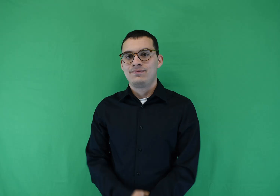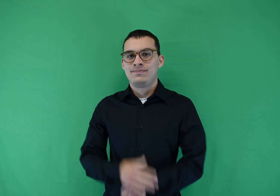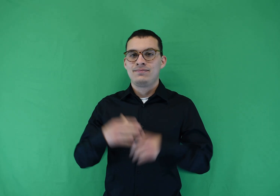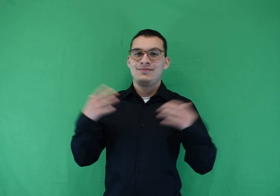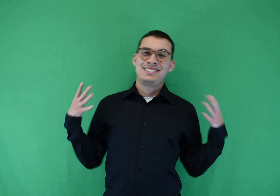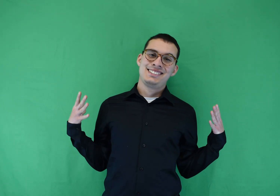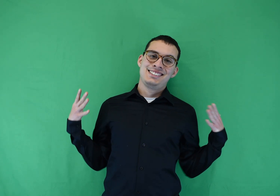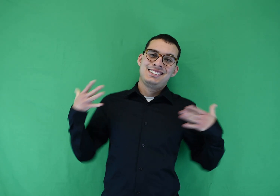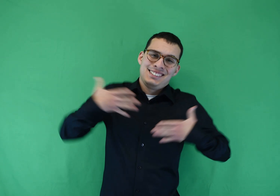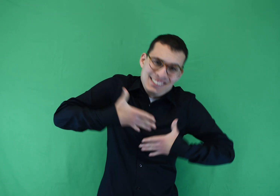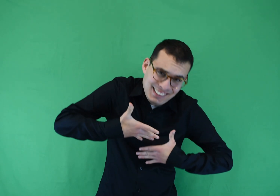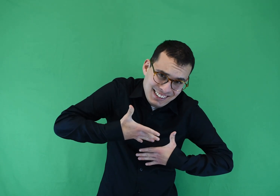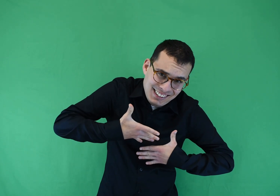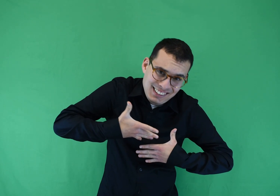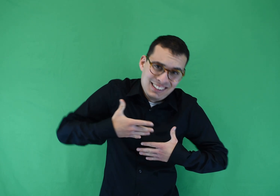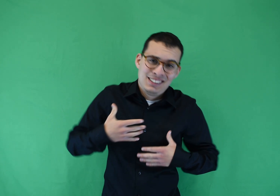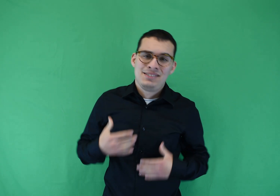opresión en pecho